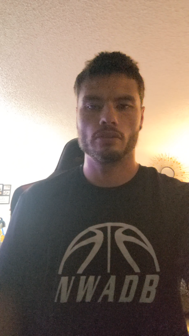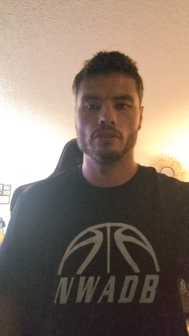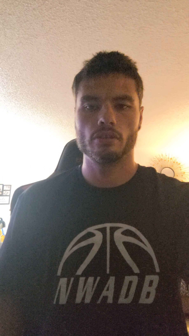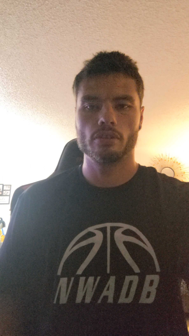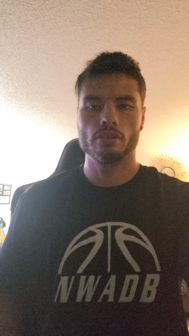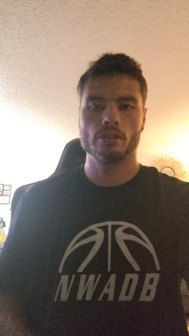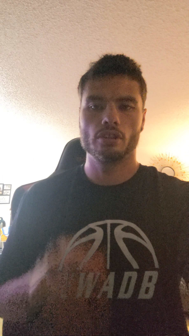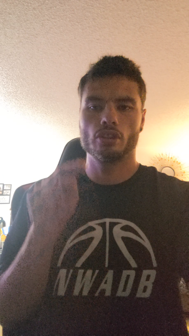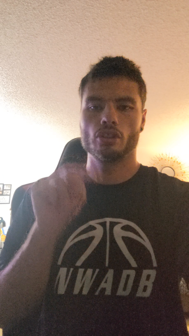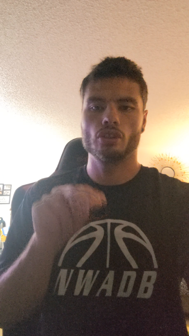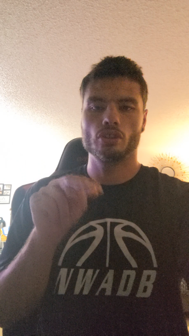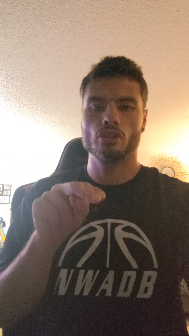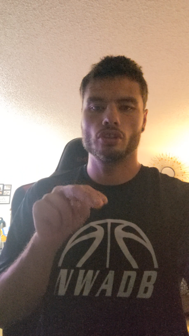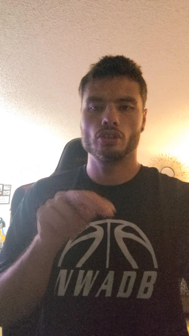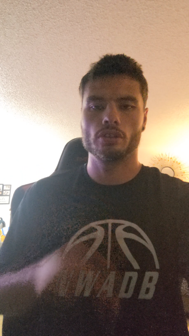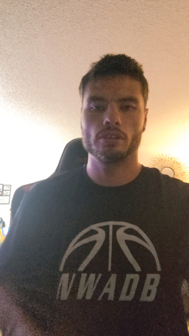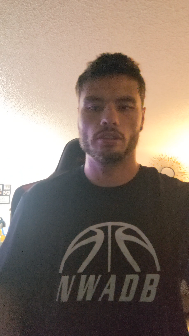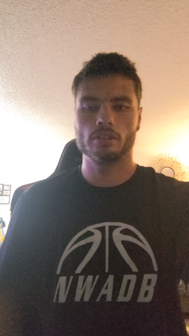nurse